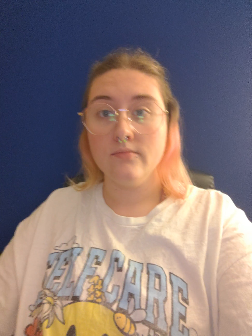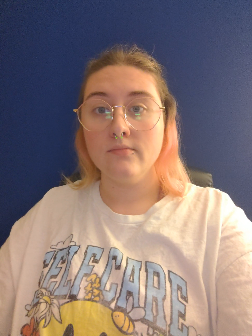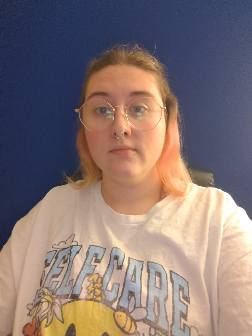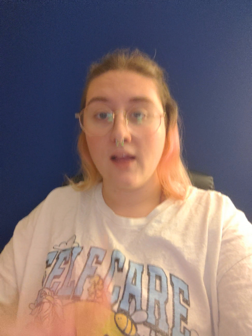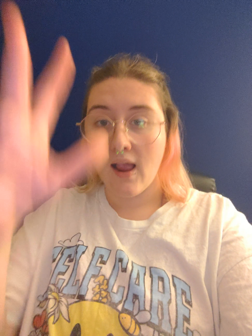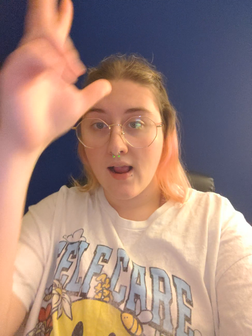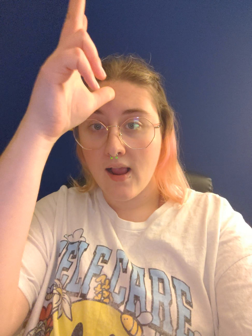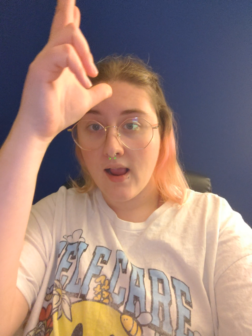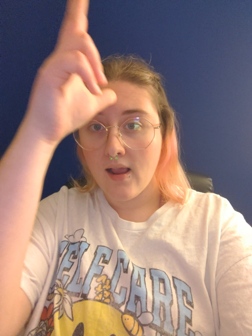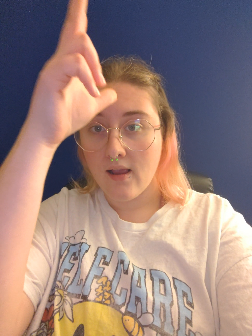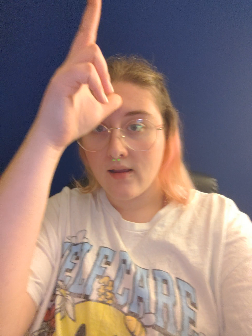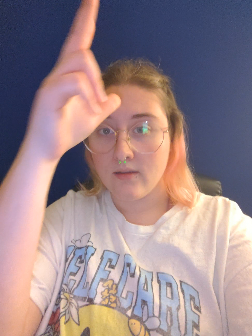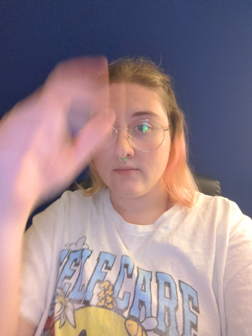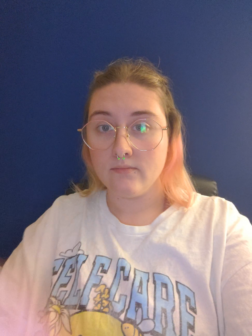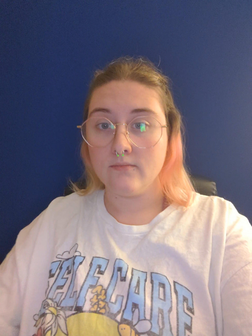hen